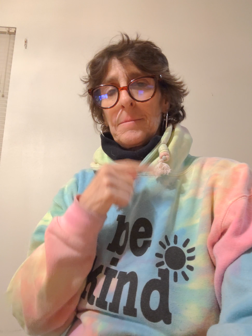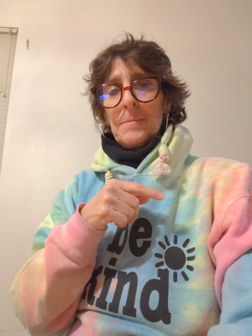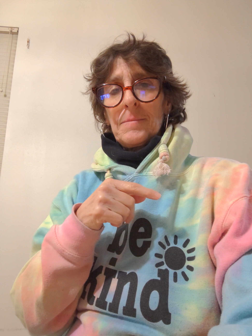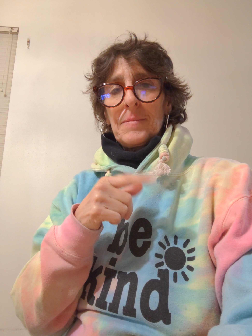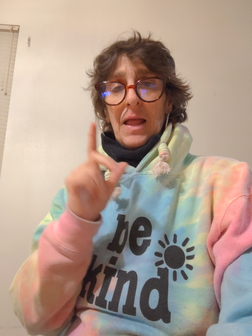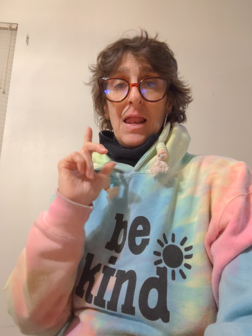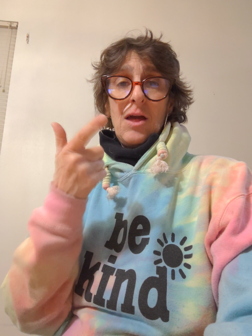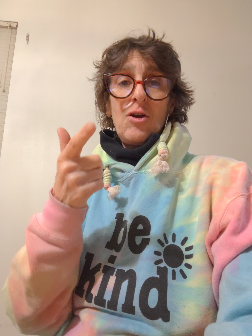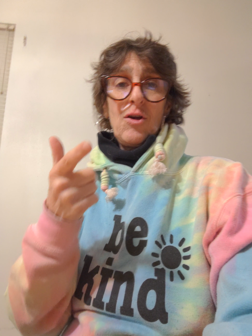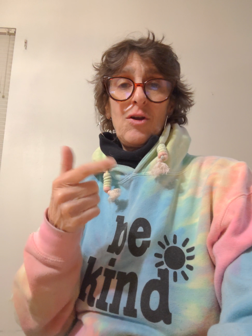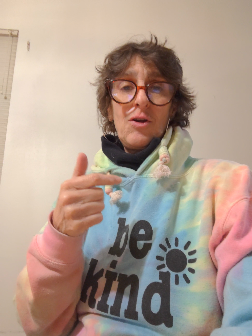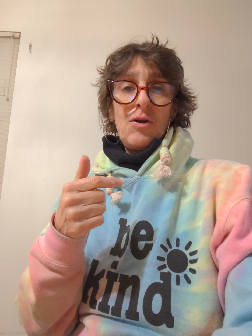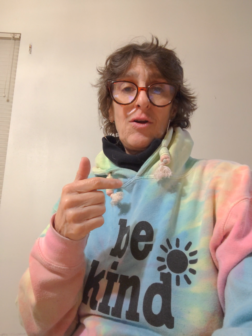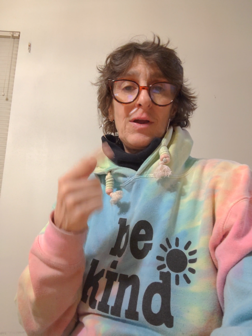later